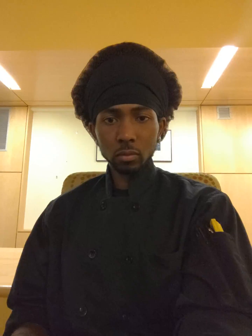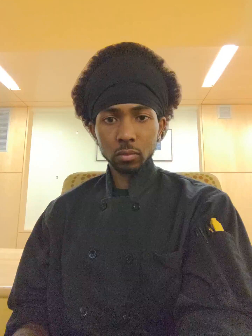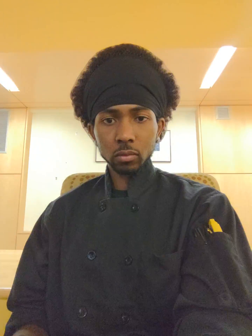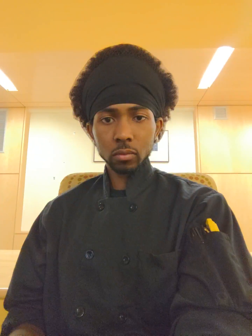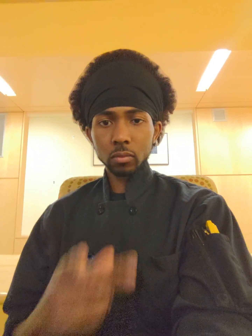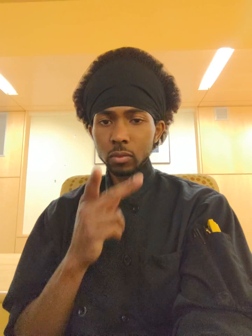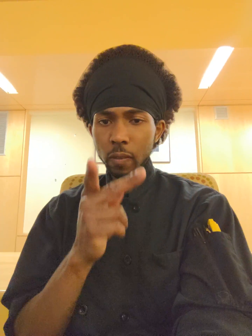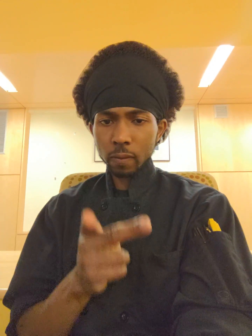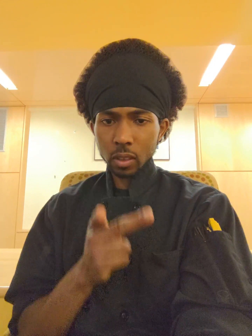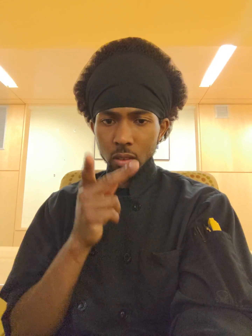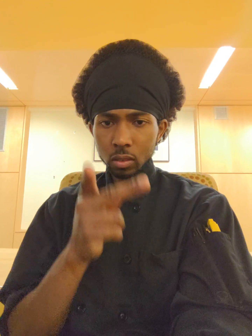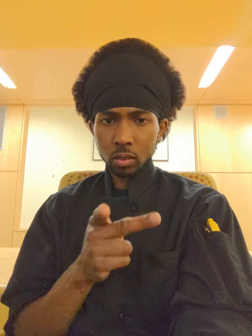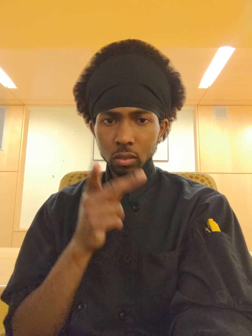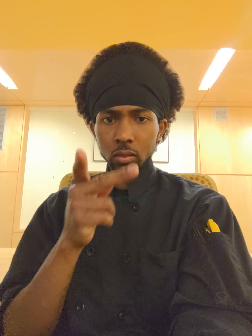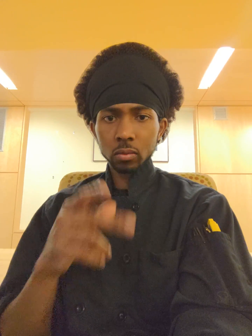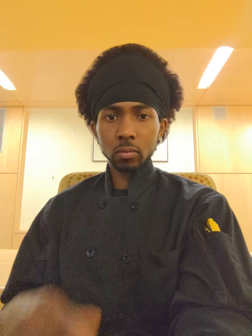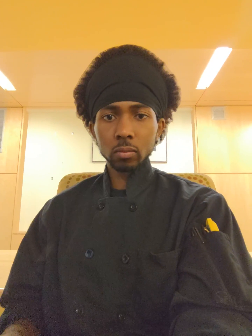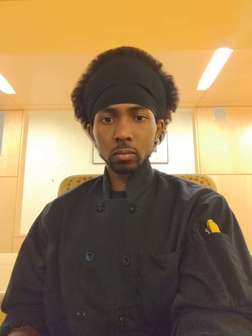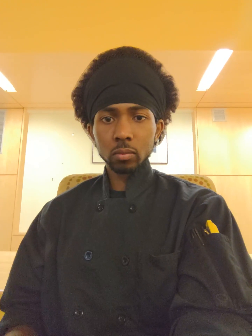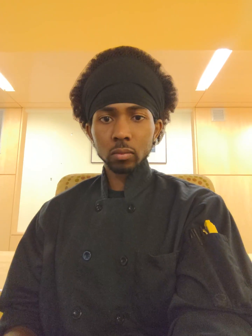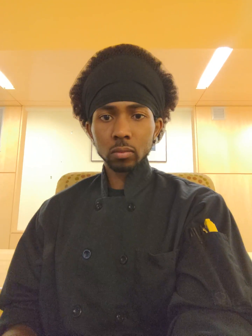careful